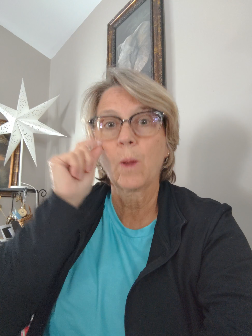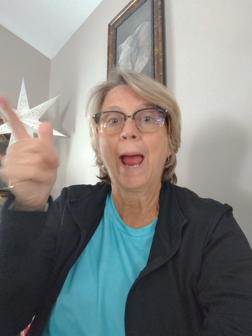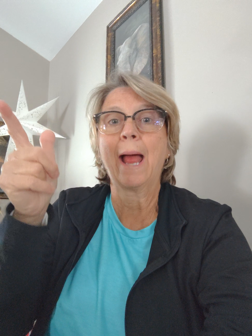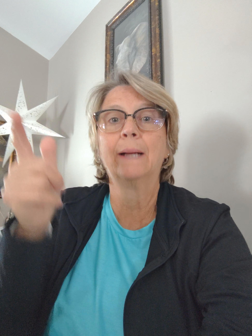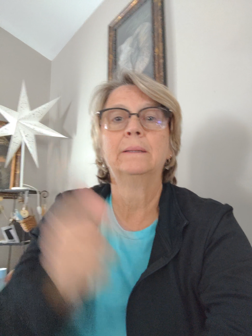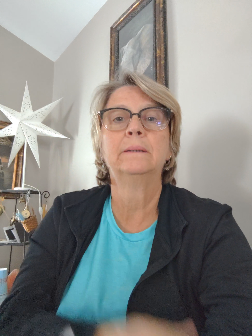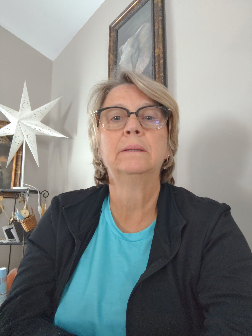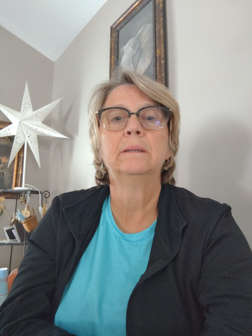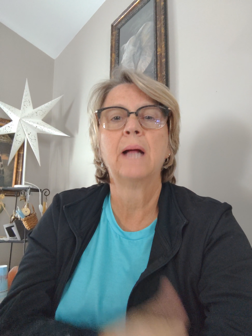wake